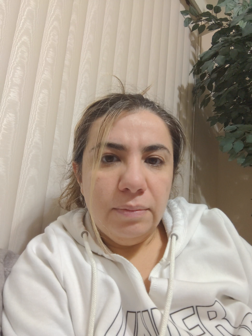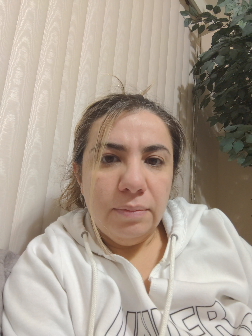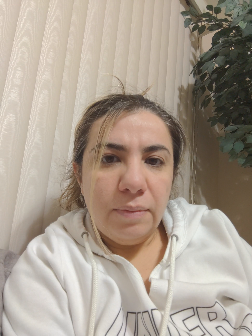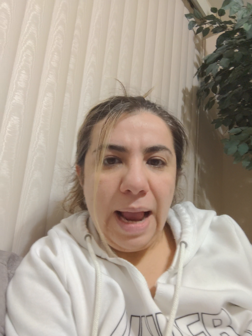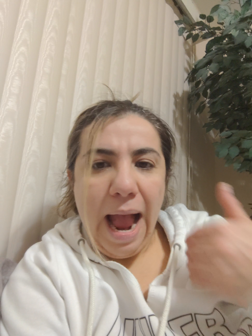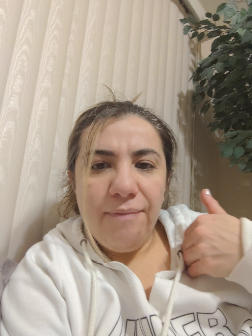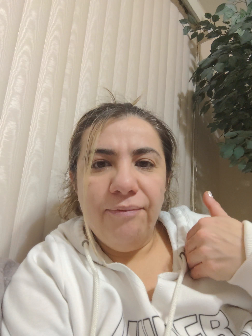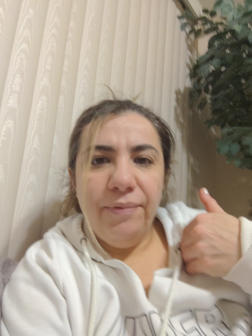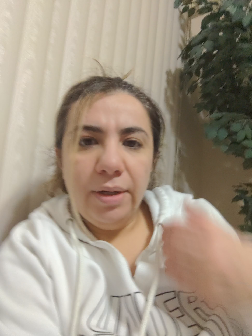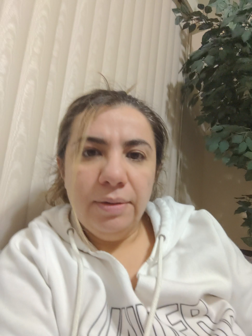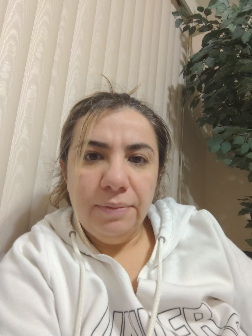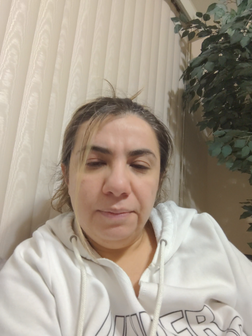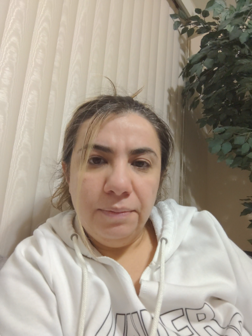have